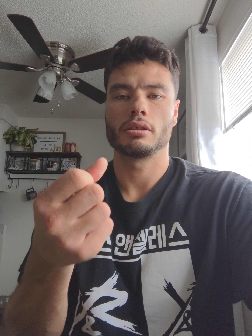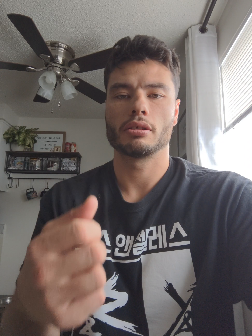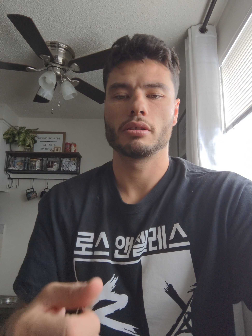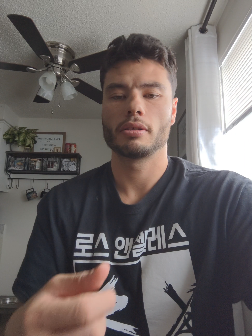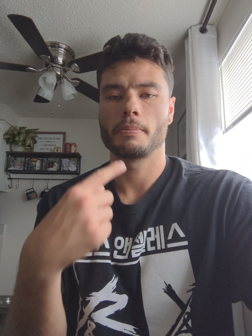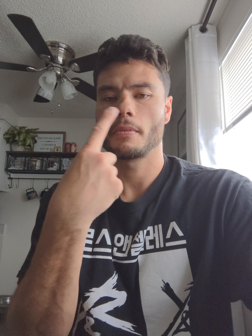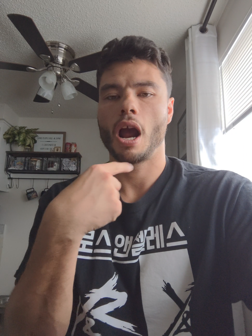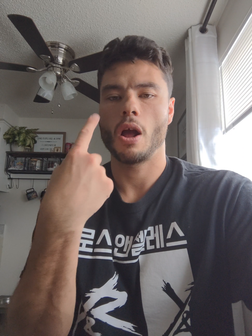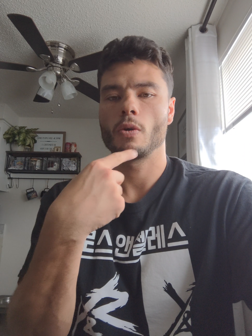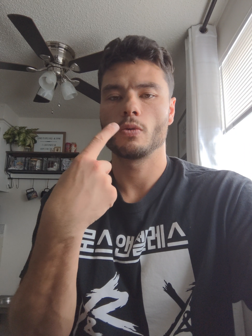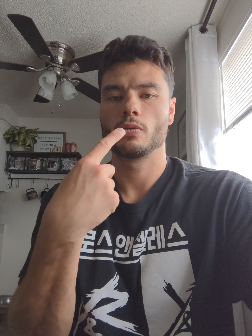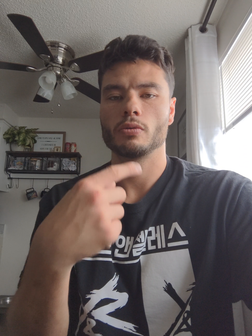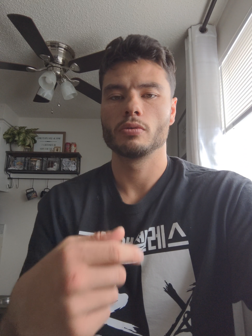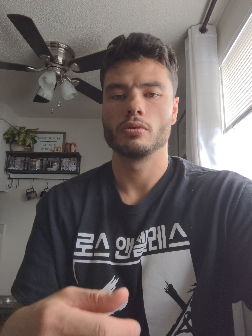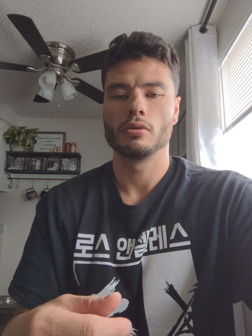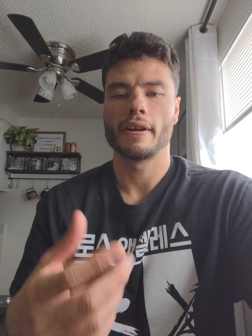mouth